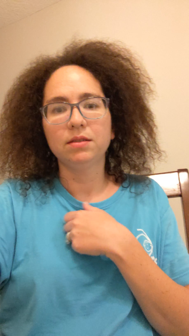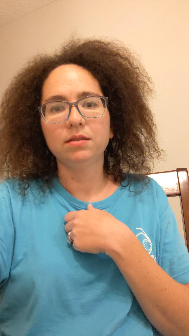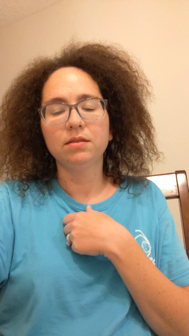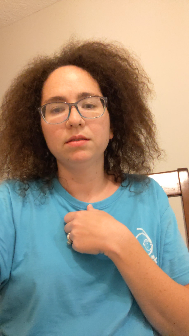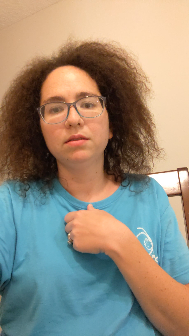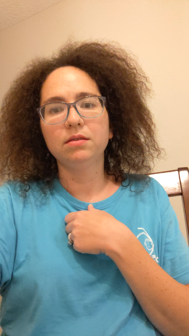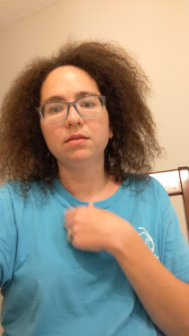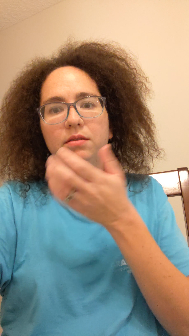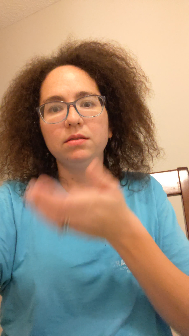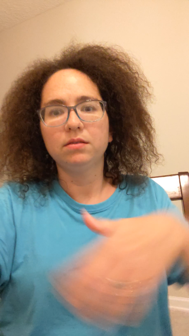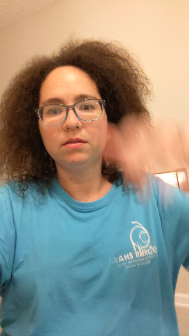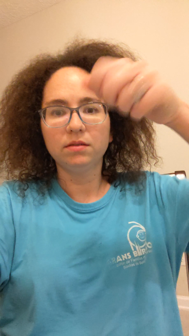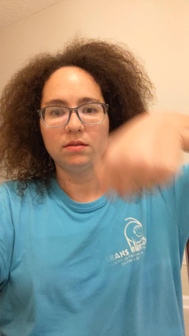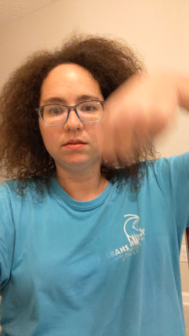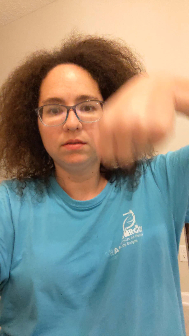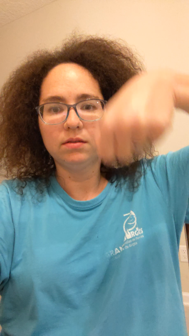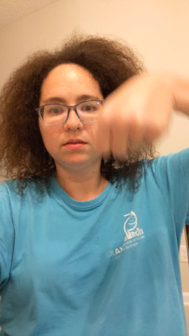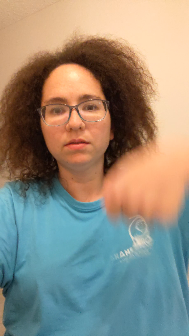basket